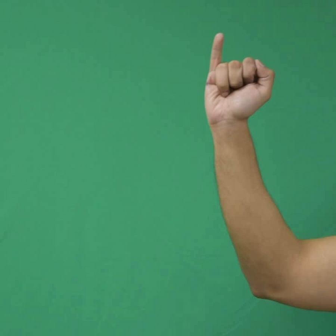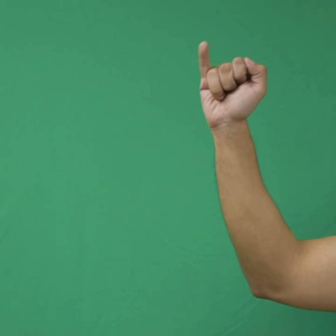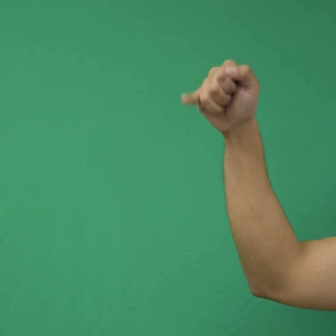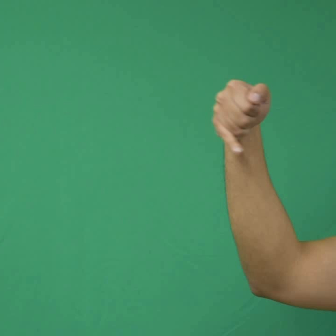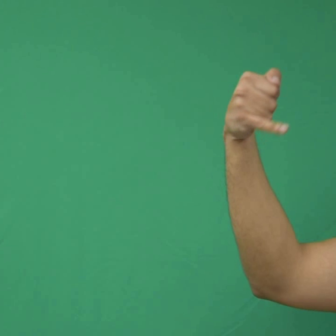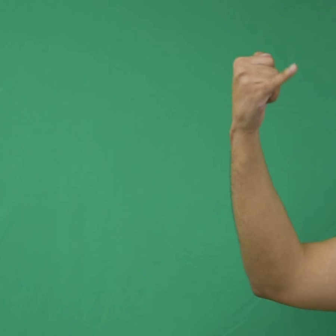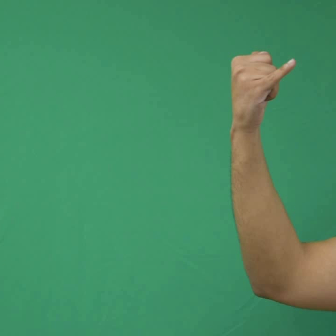J